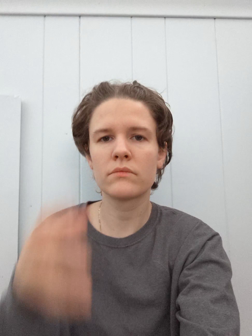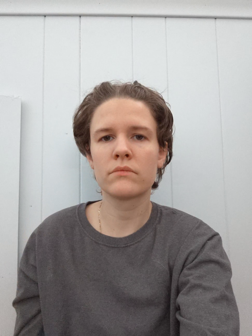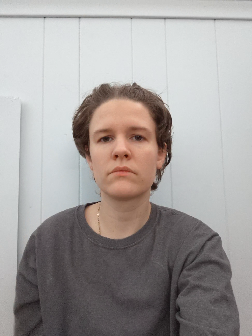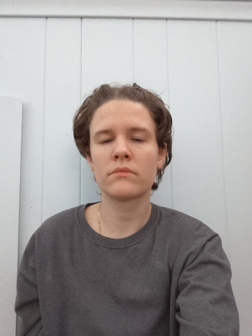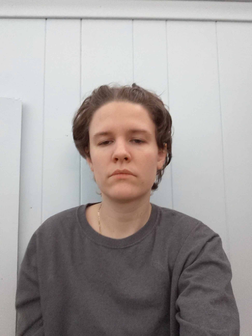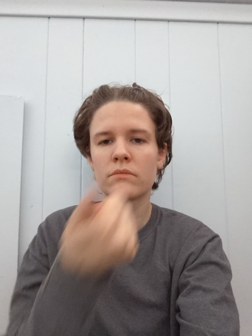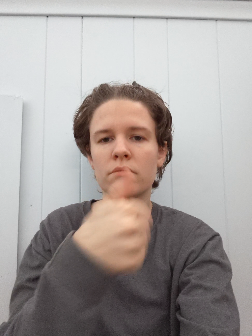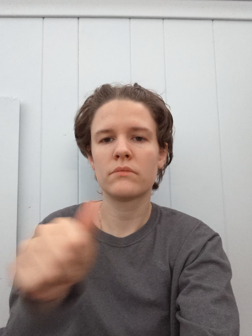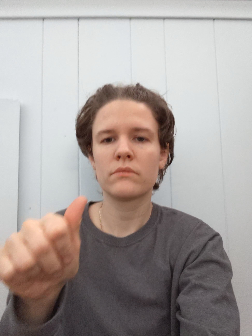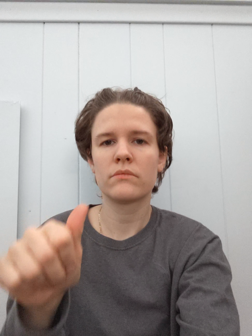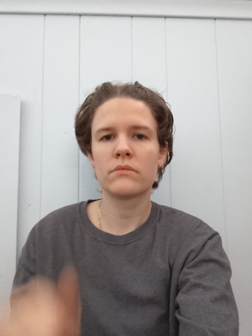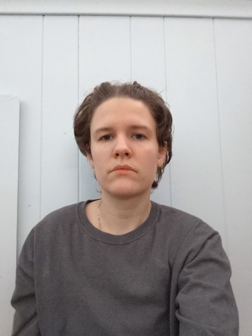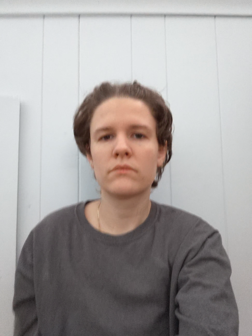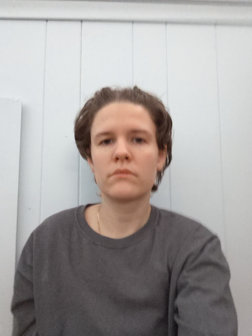any